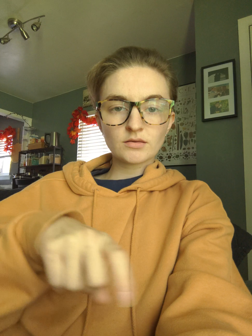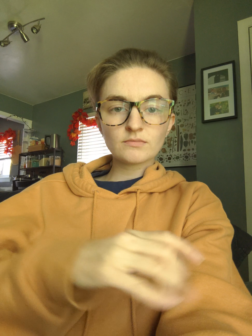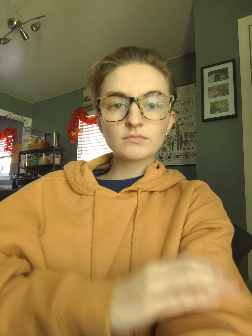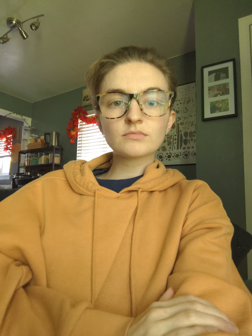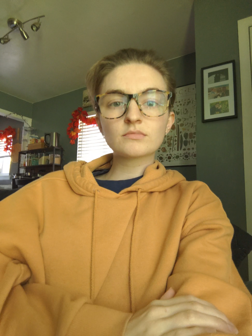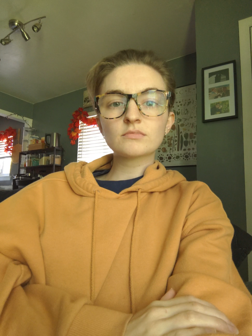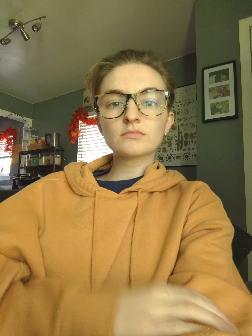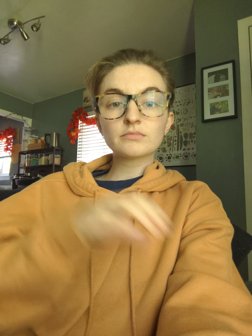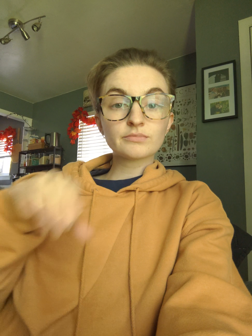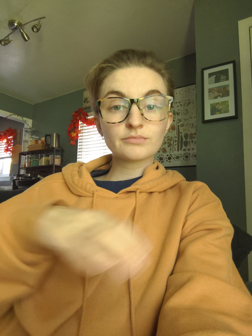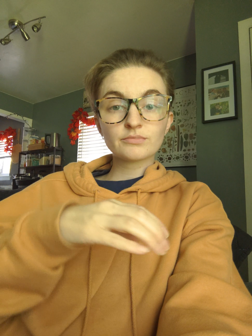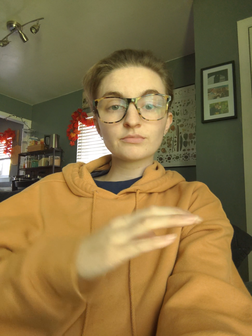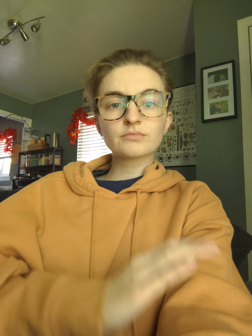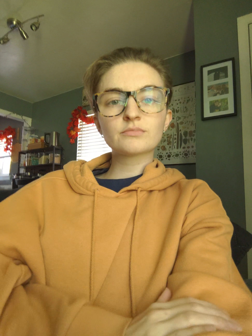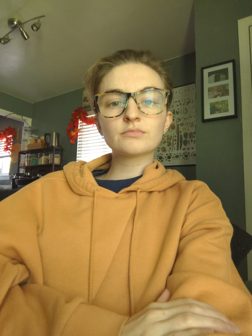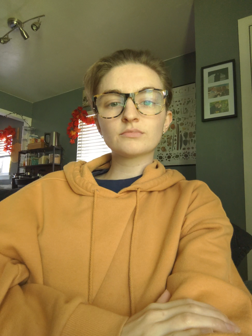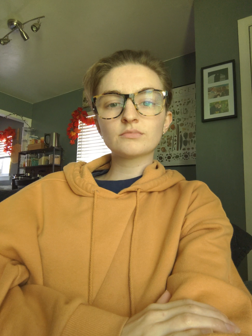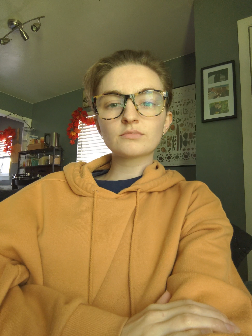does